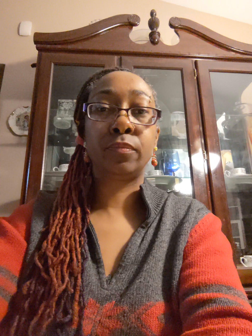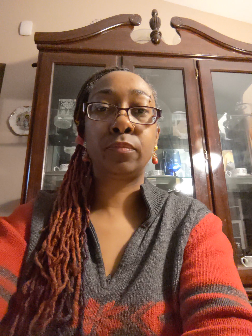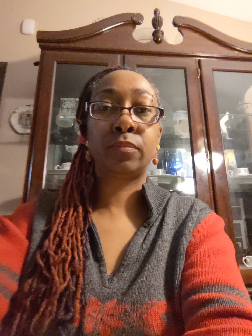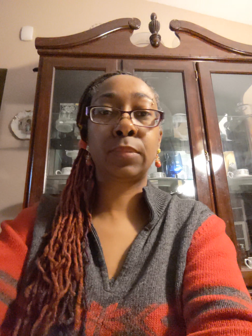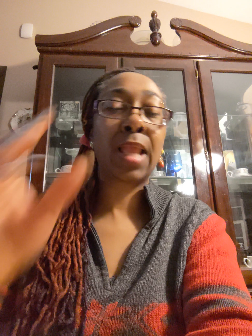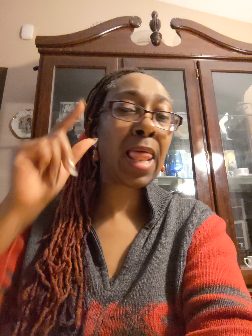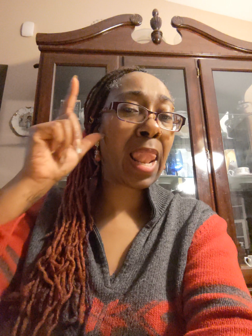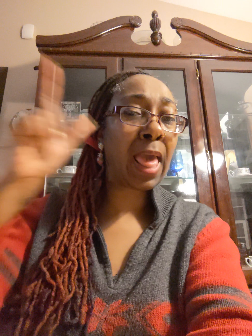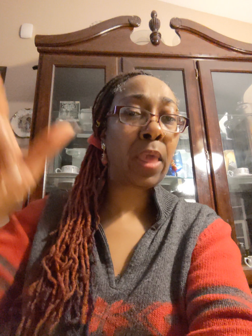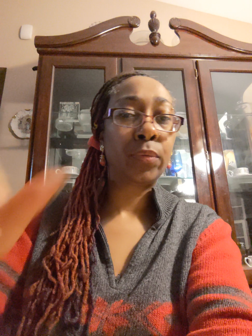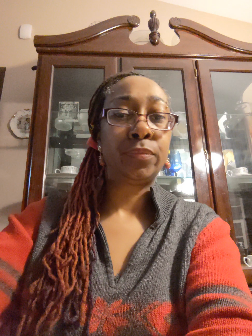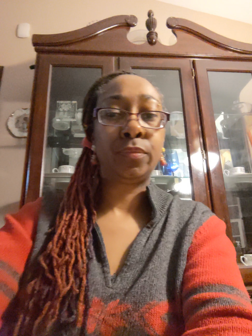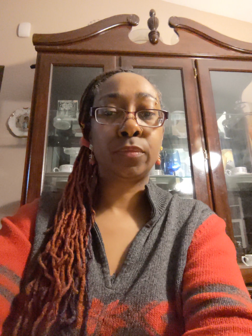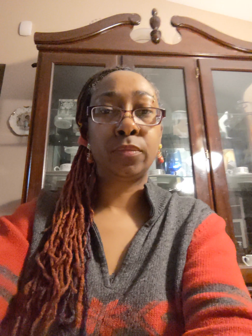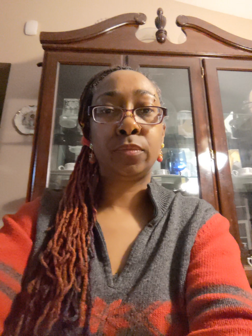loud